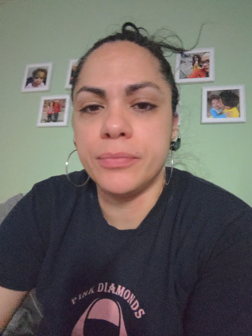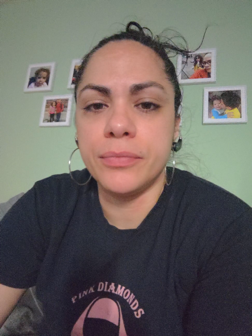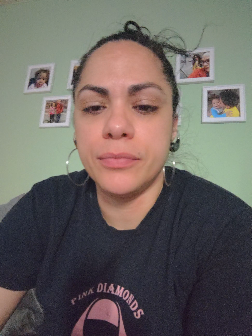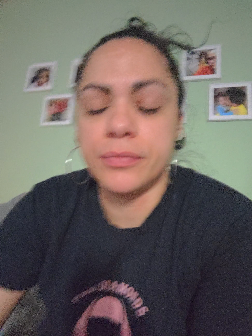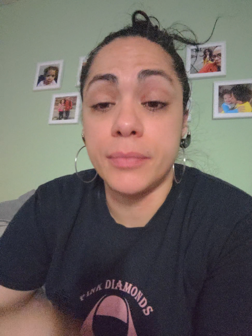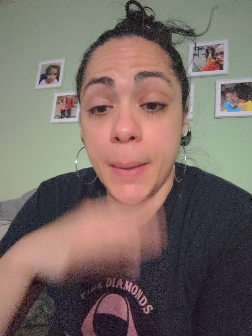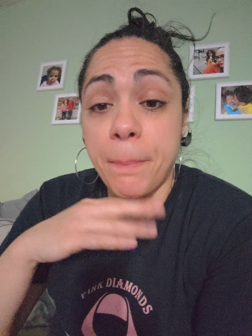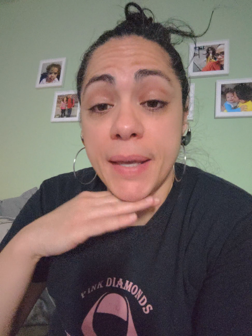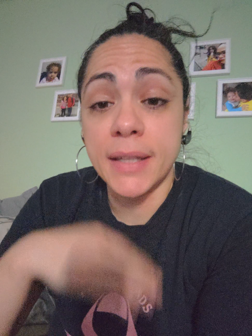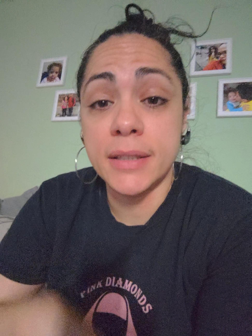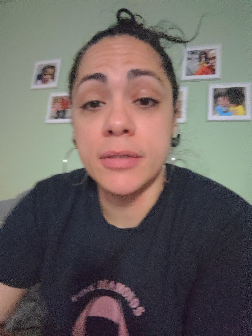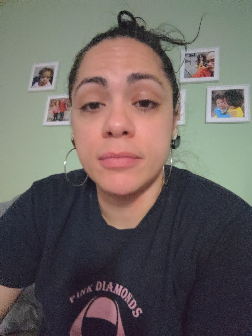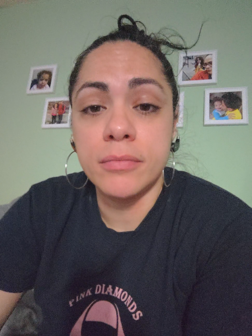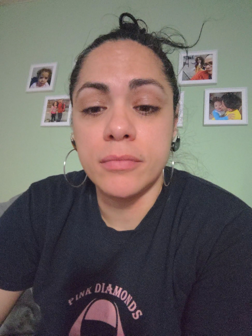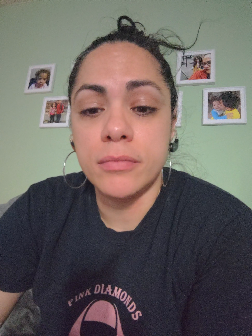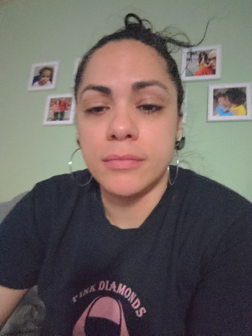pig